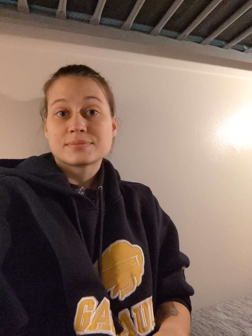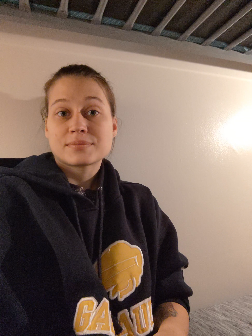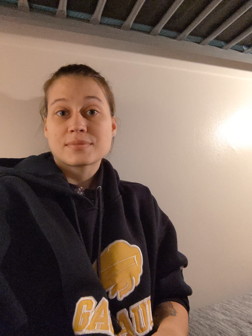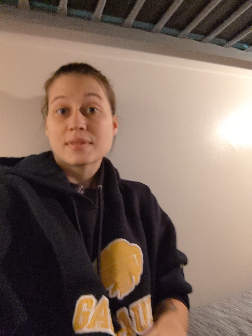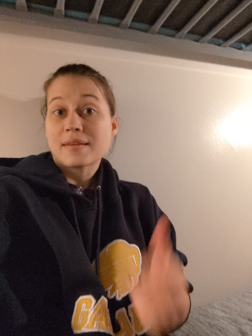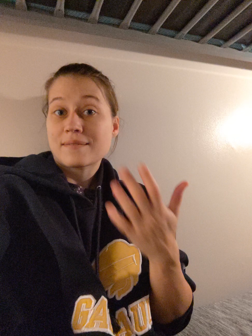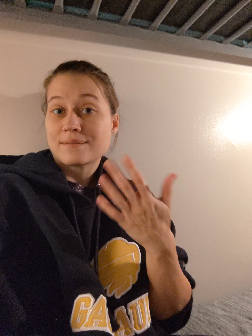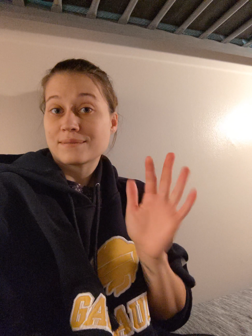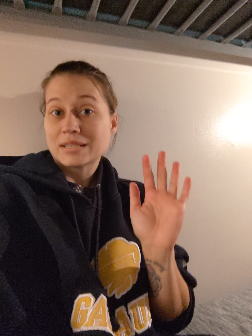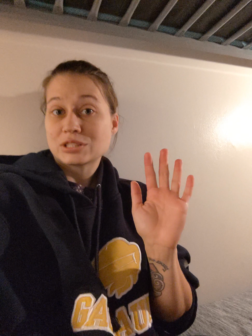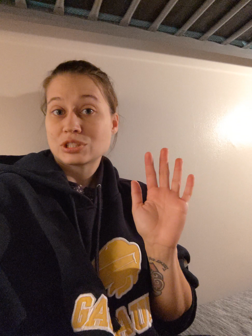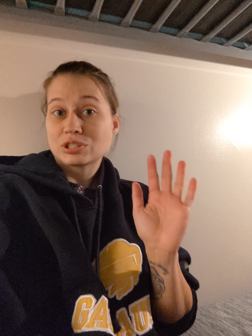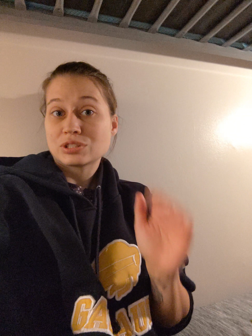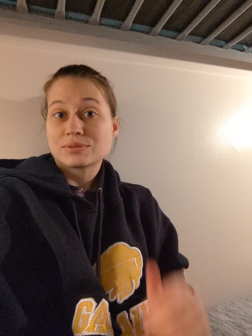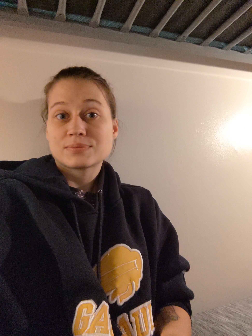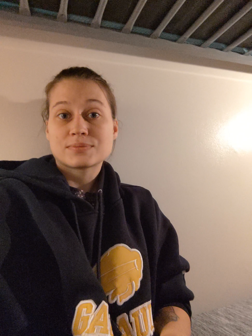finish